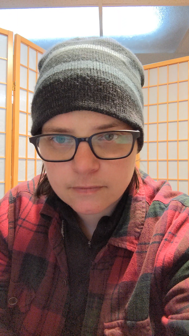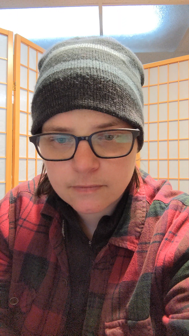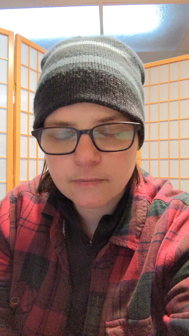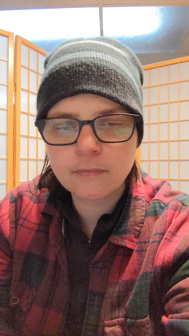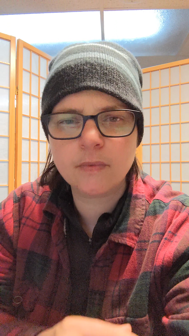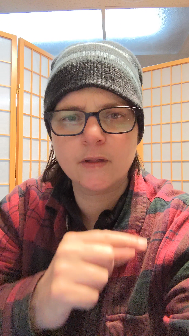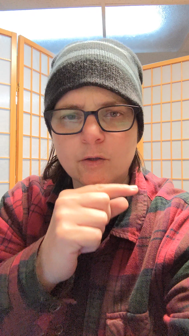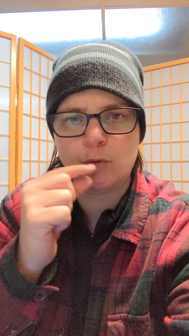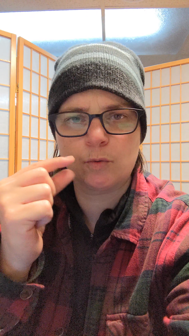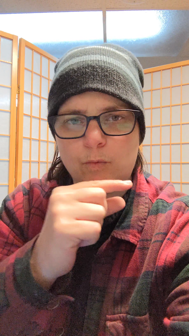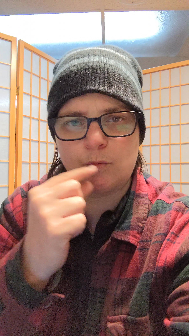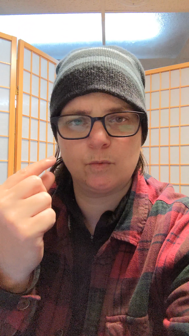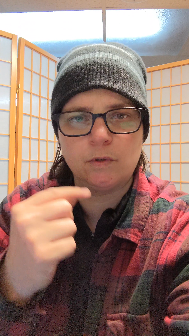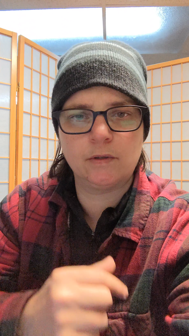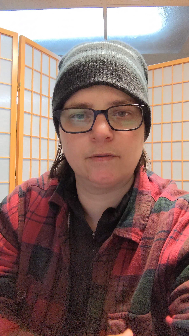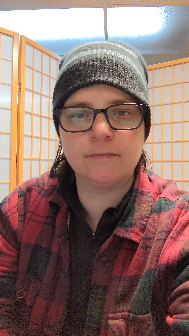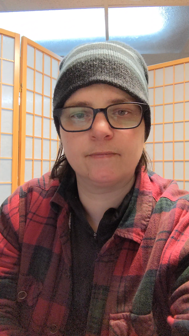glue